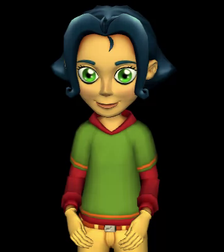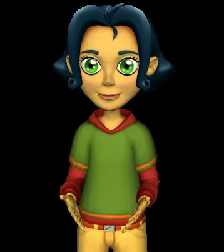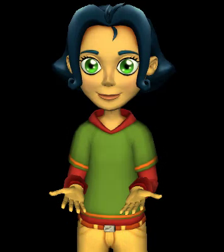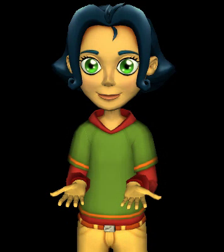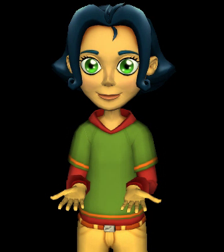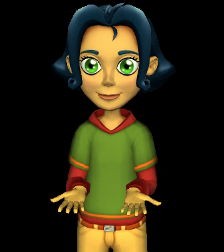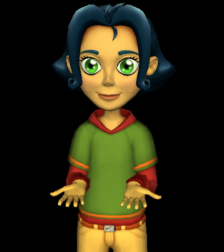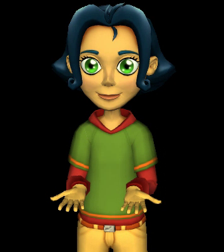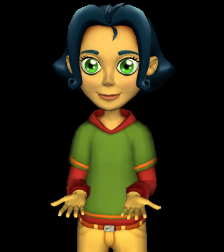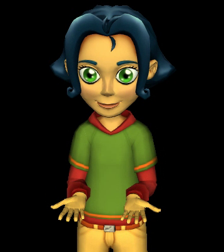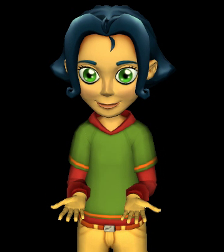الآن